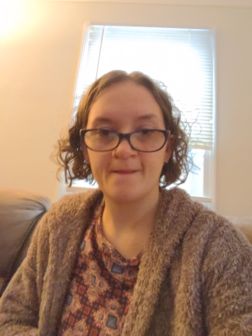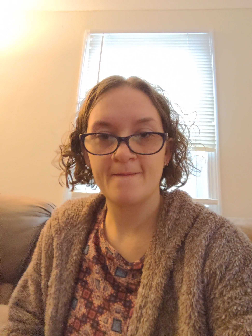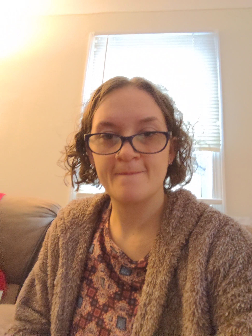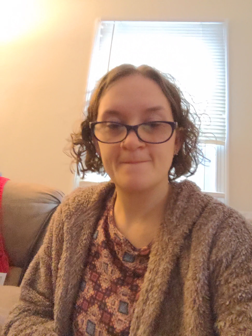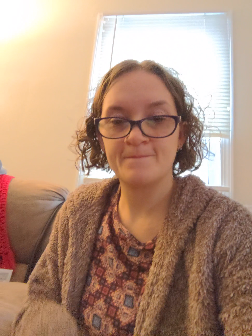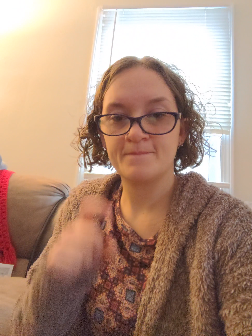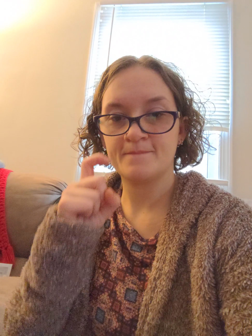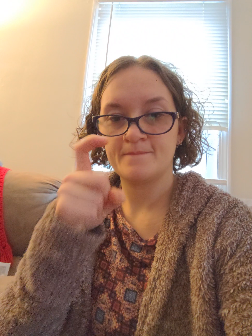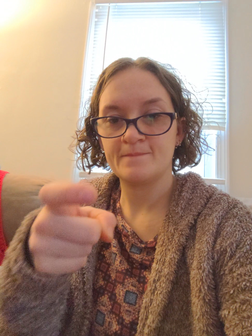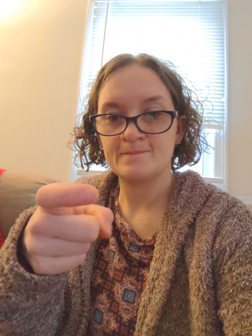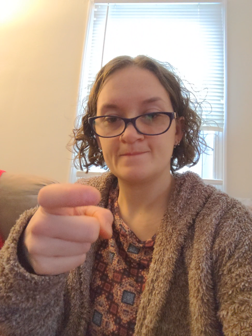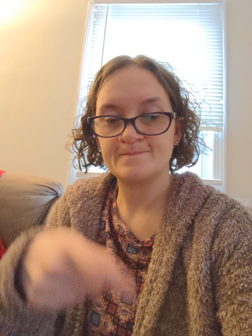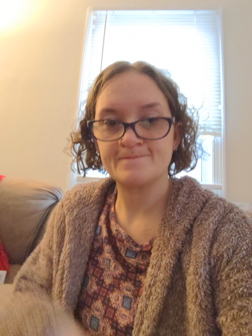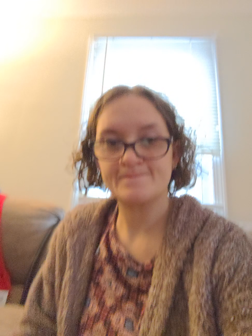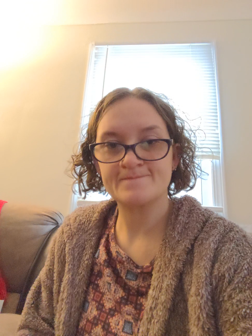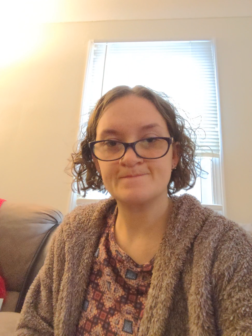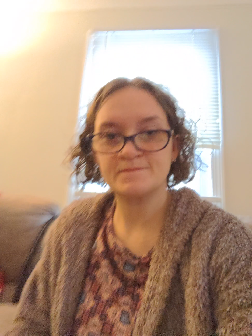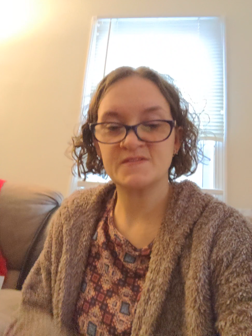gift